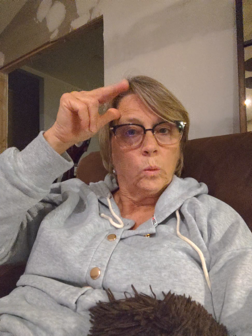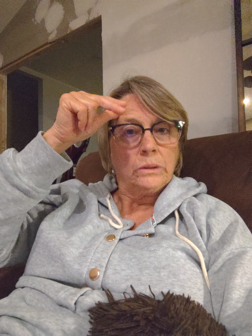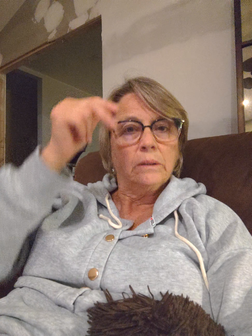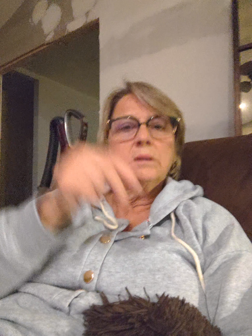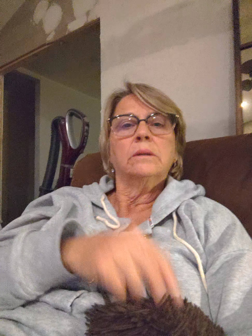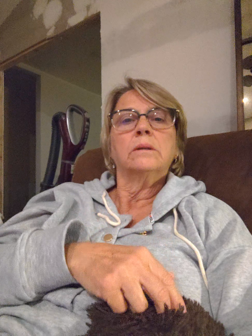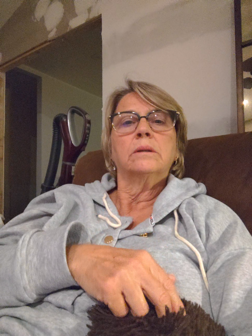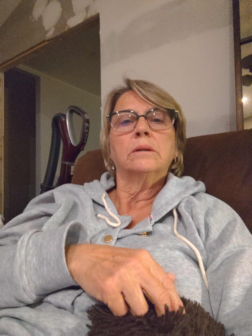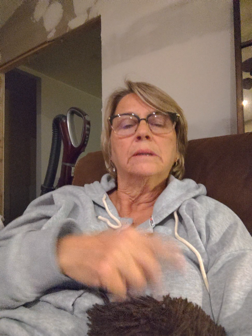horse